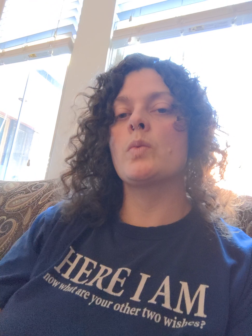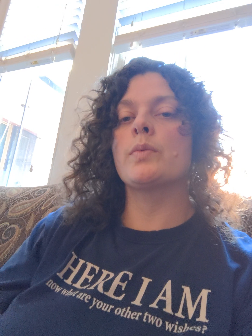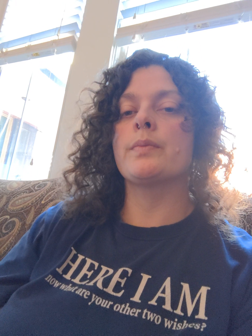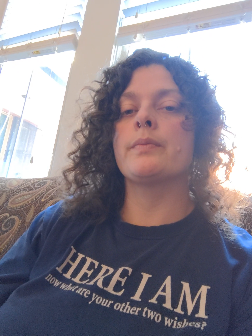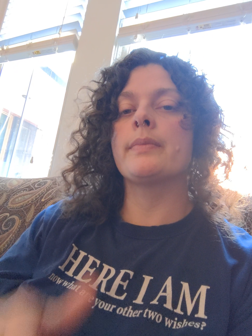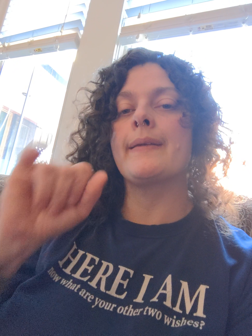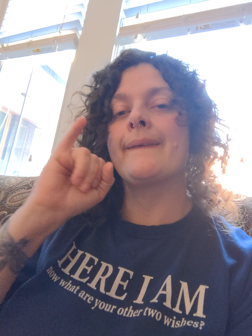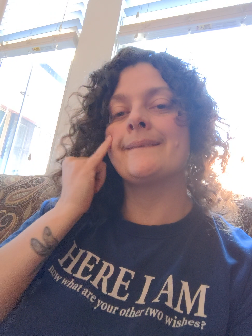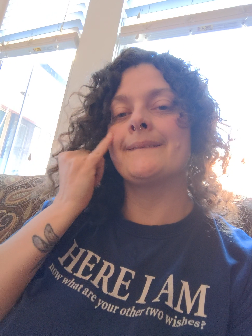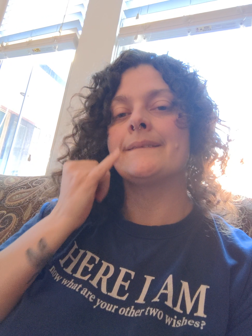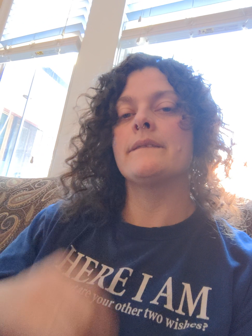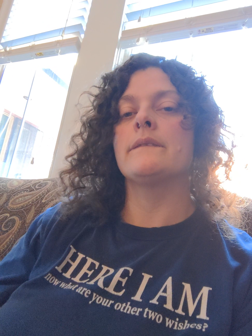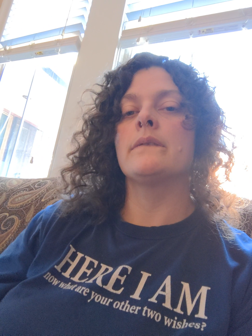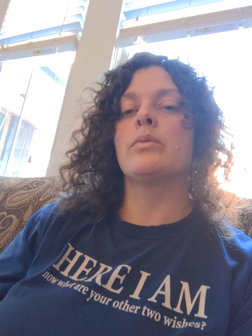if